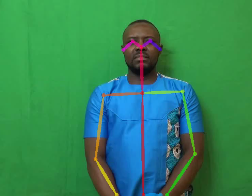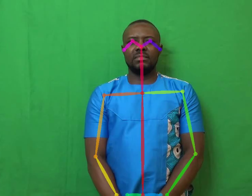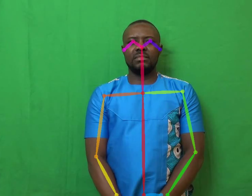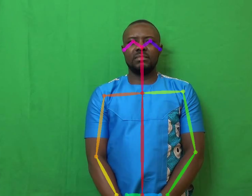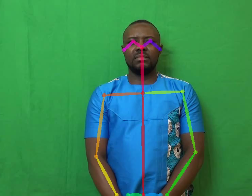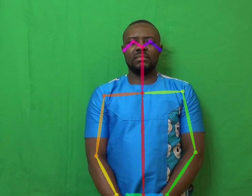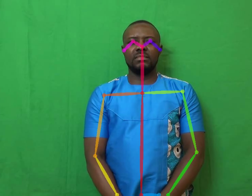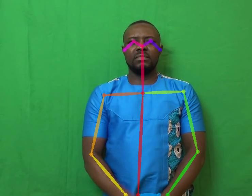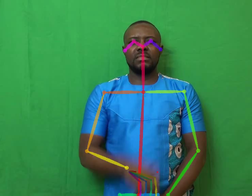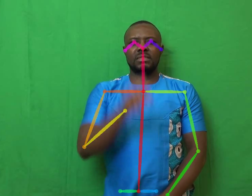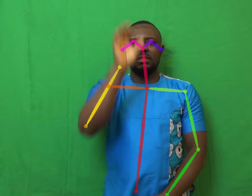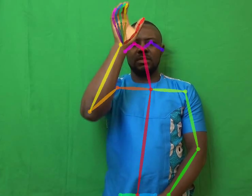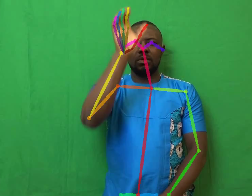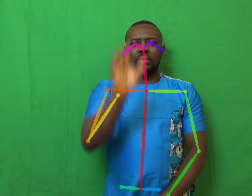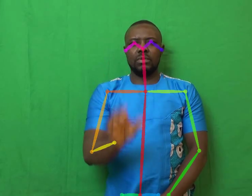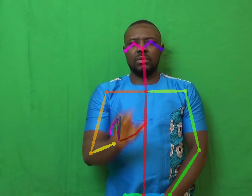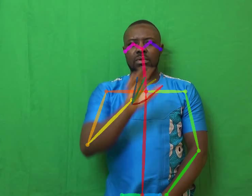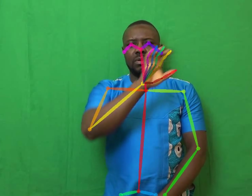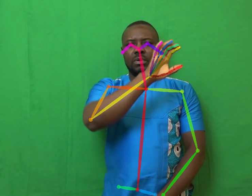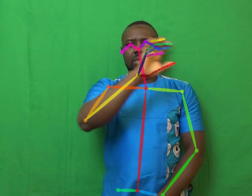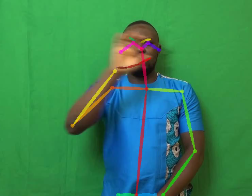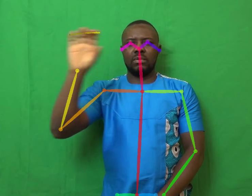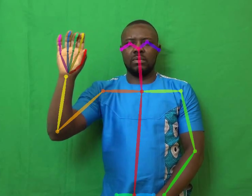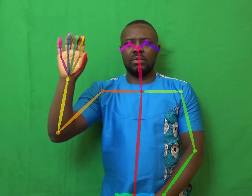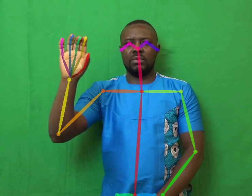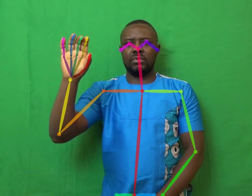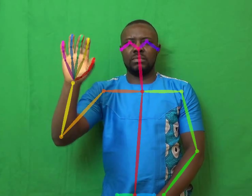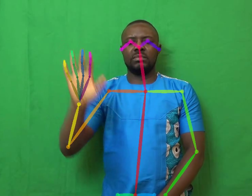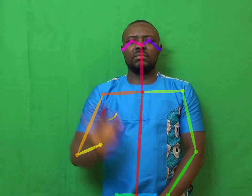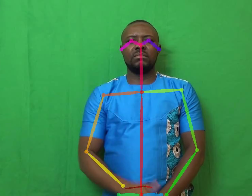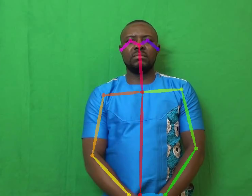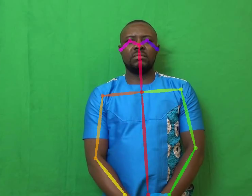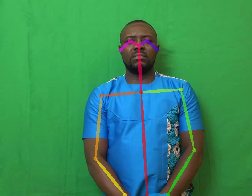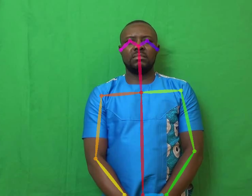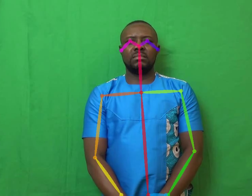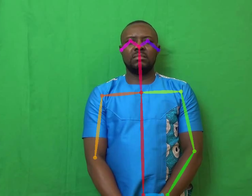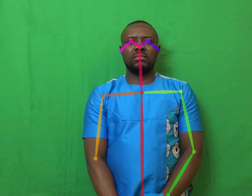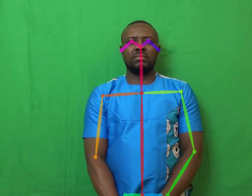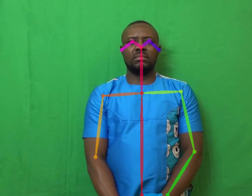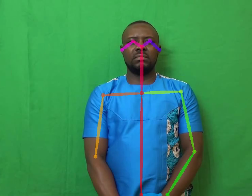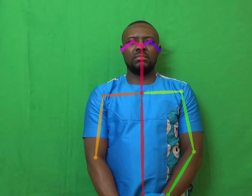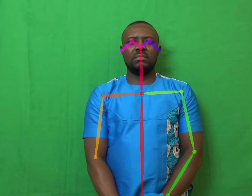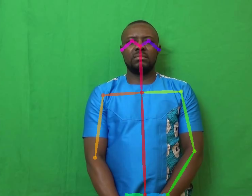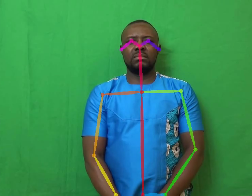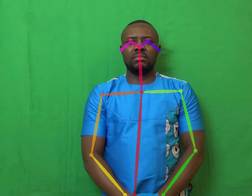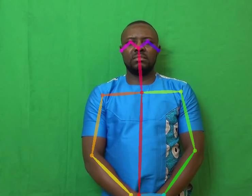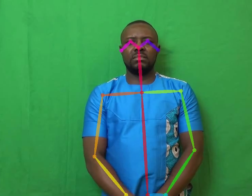cross